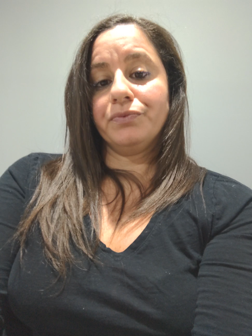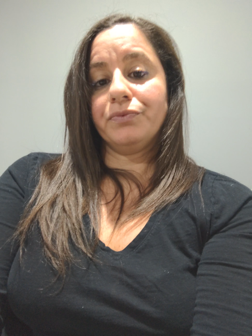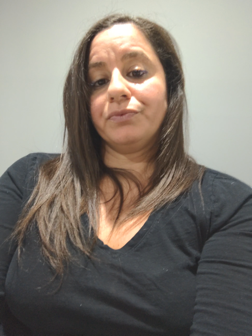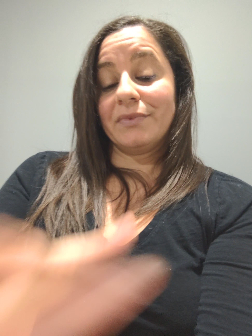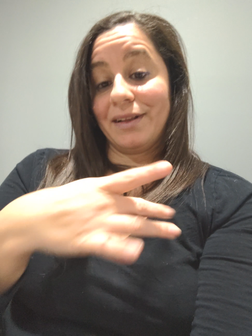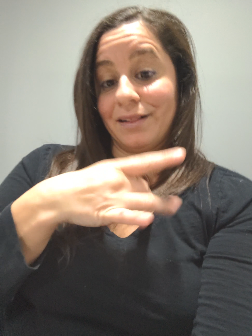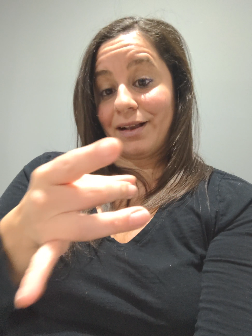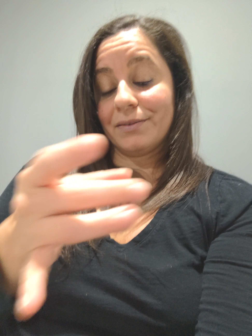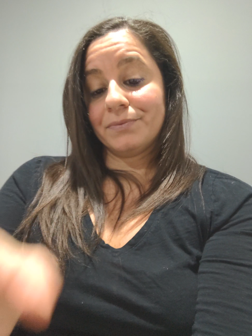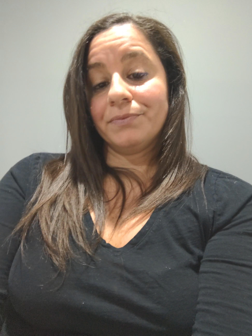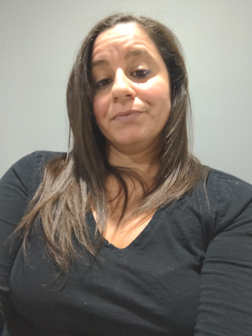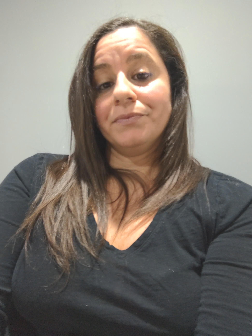like